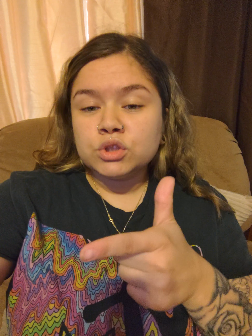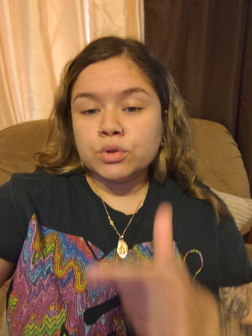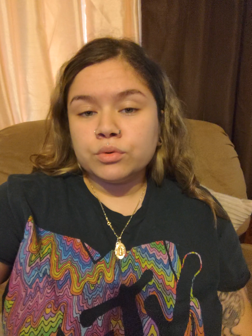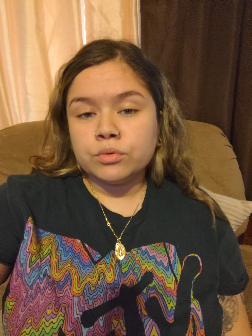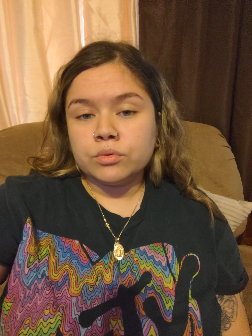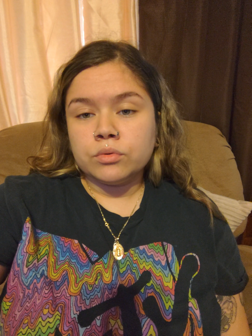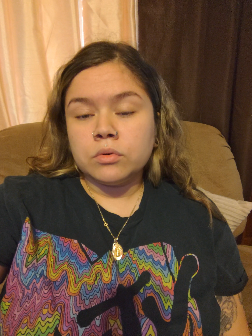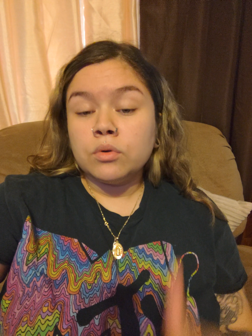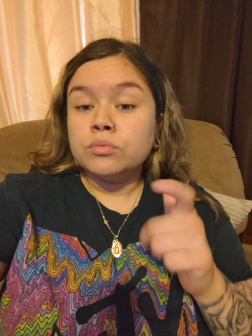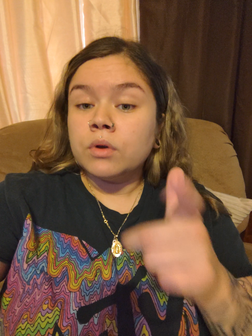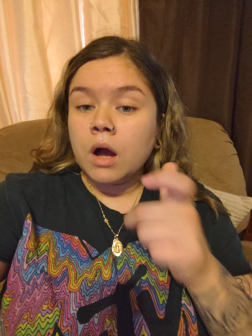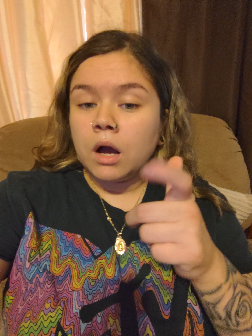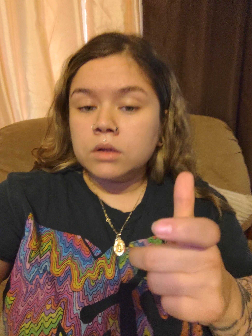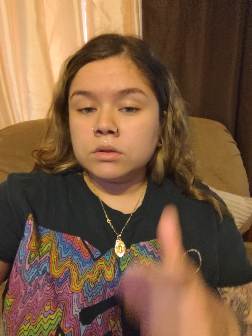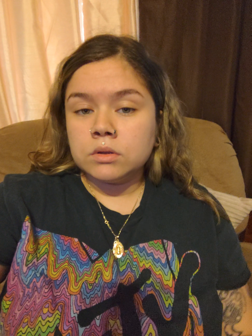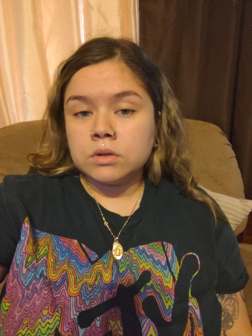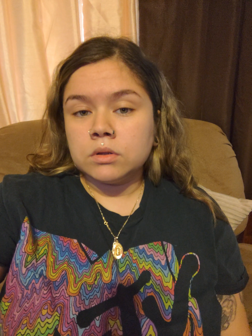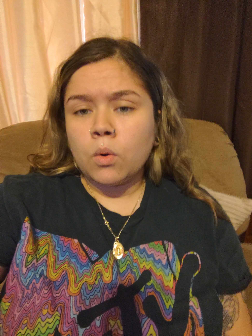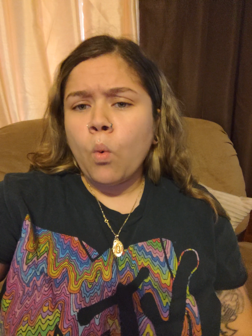run